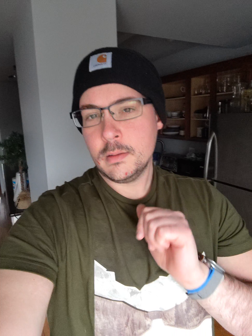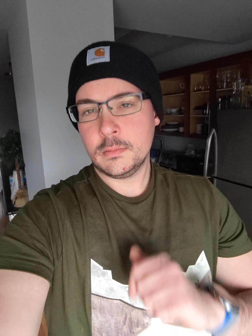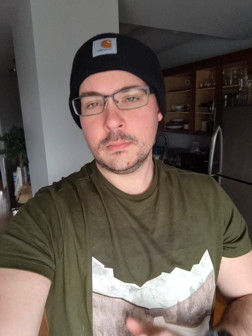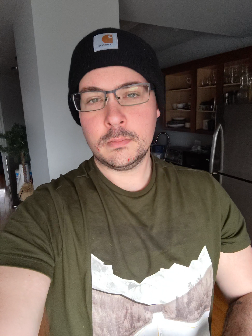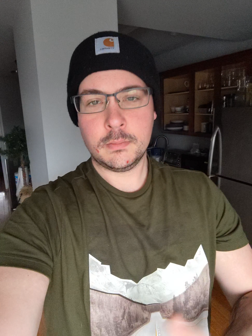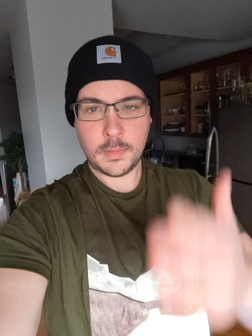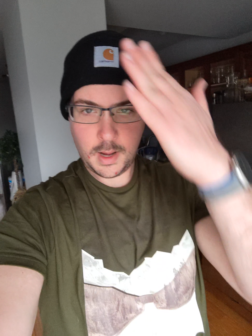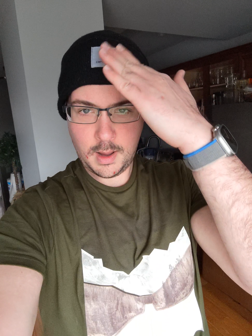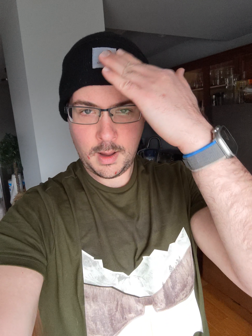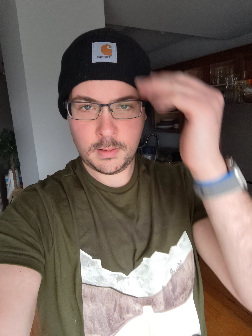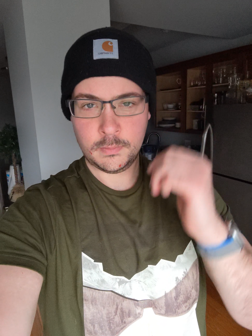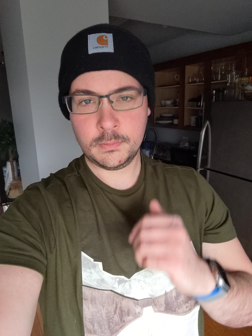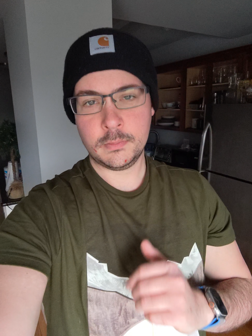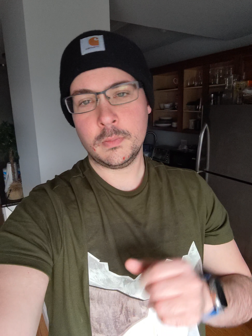hat